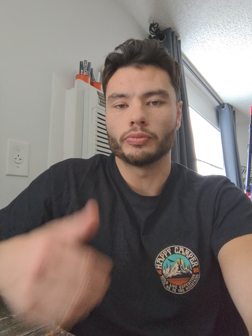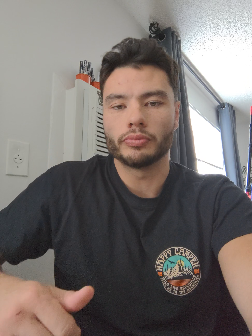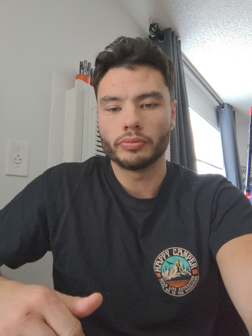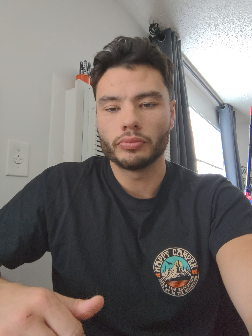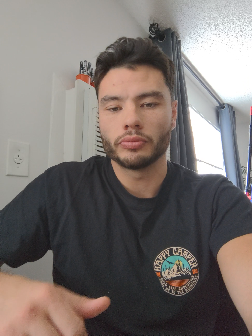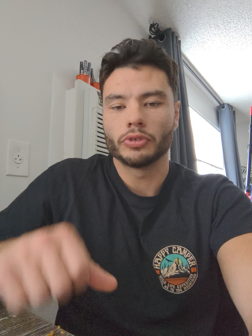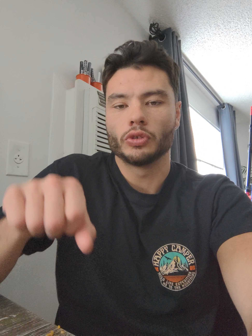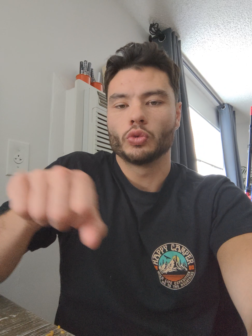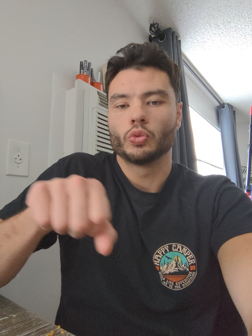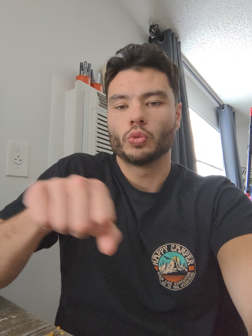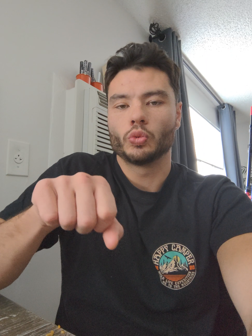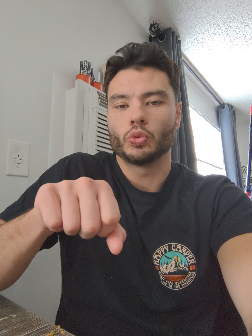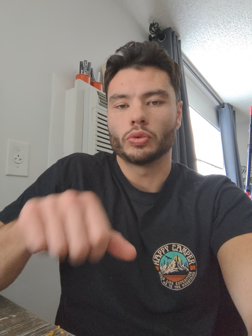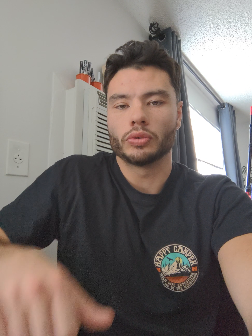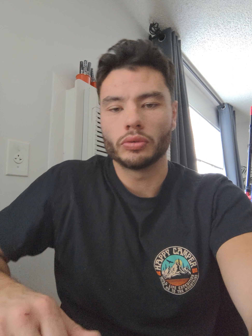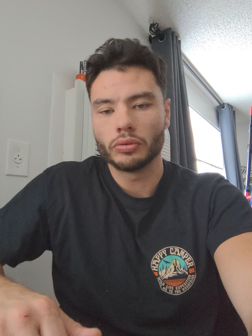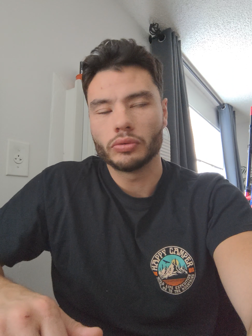shoe